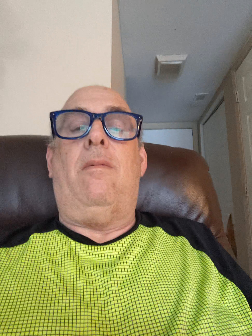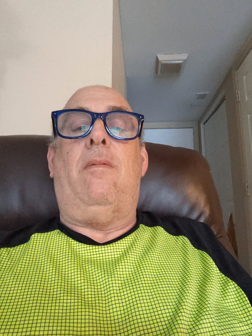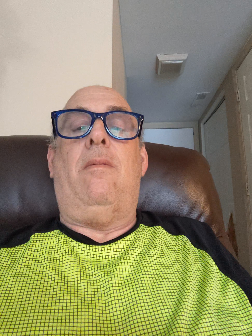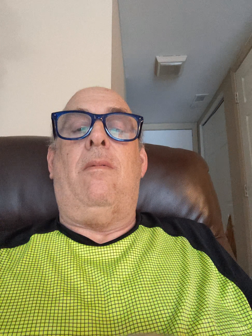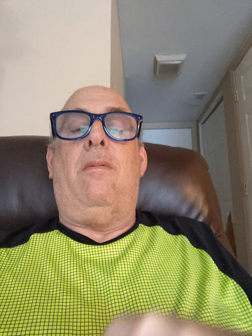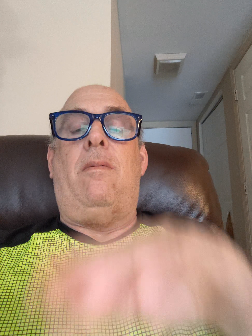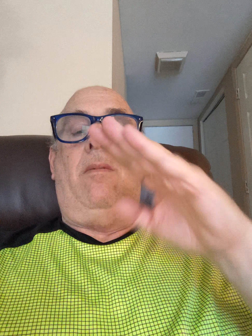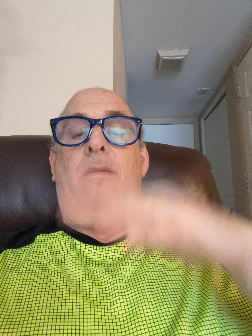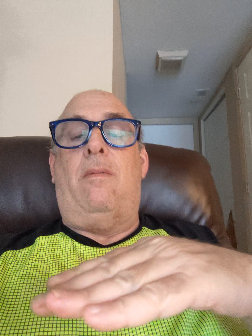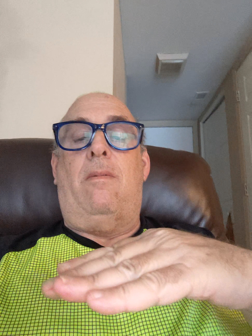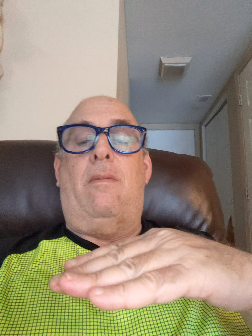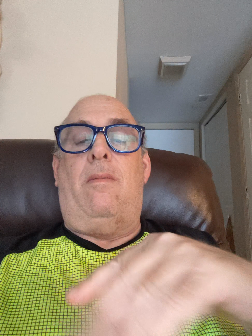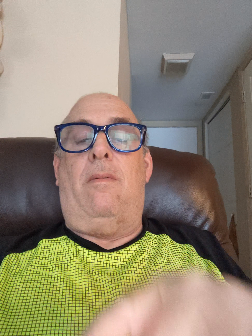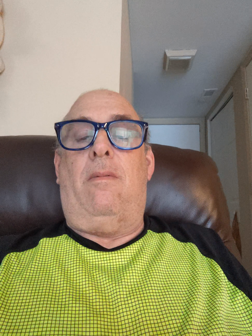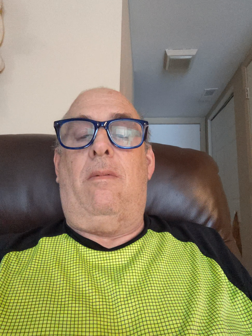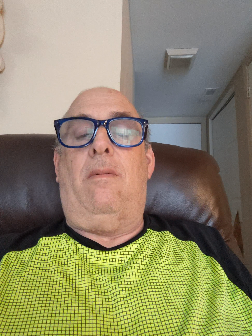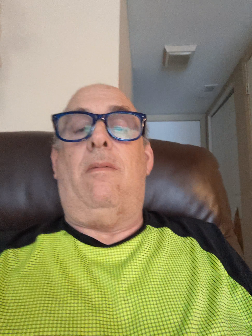on